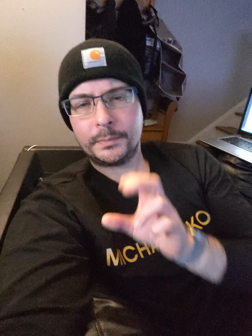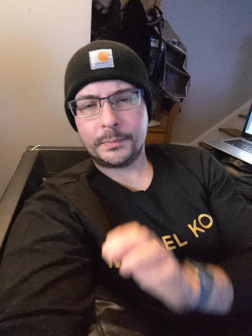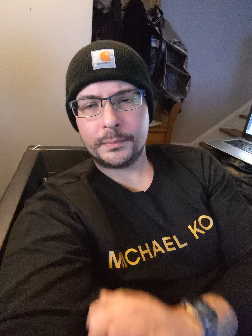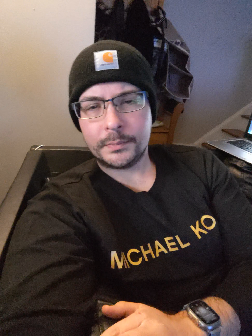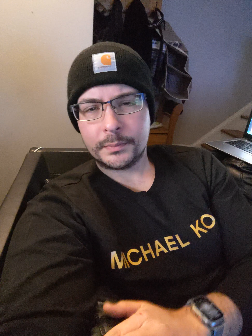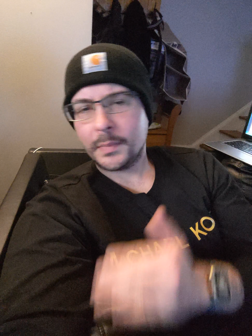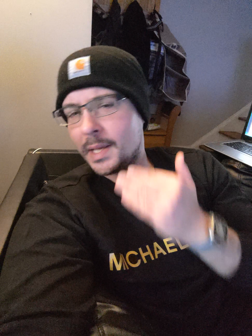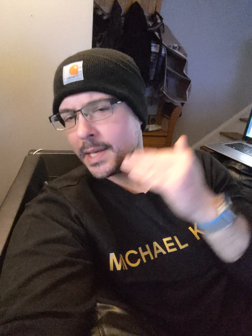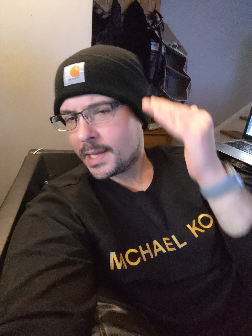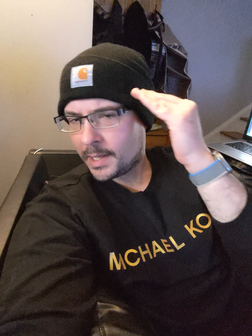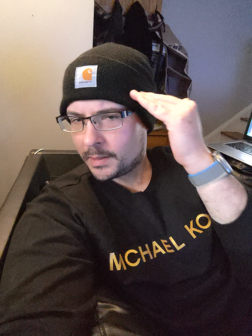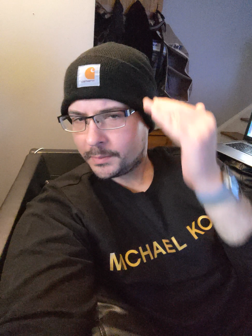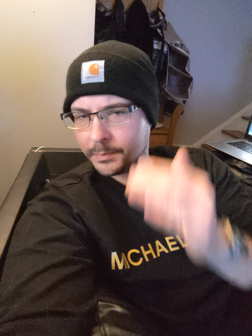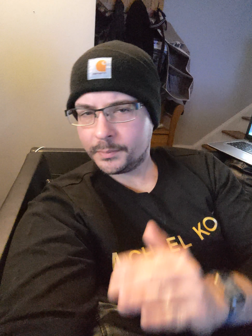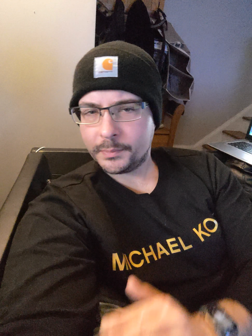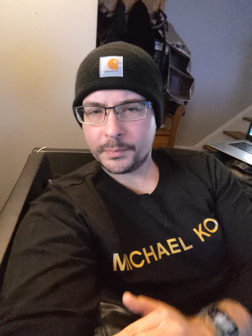head